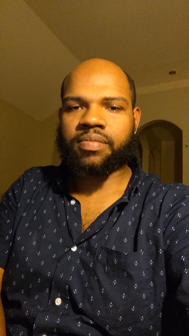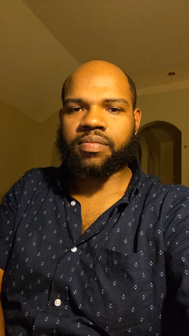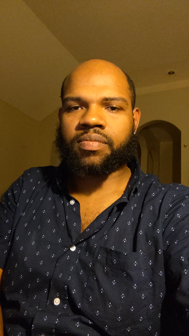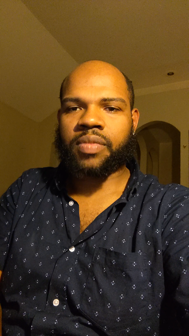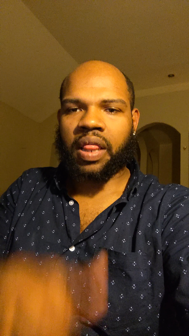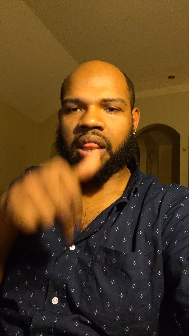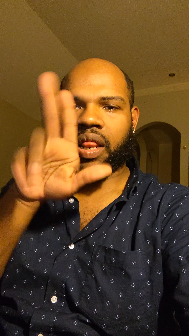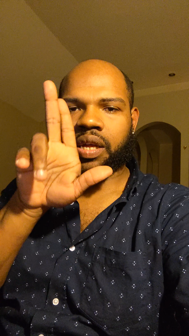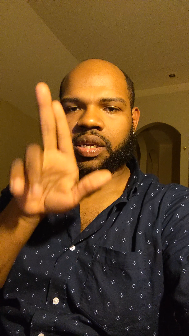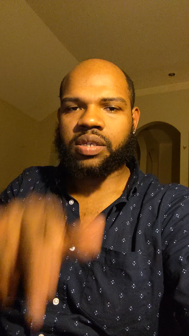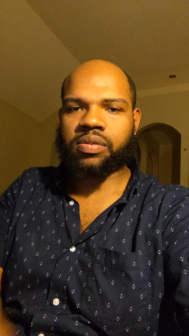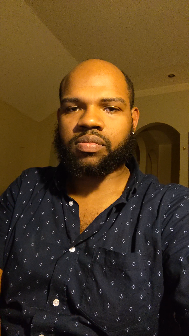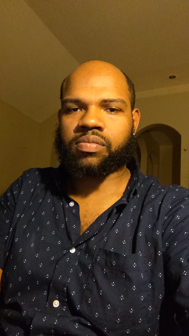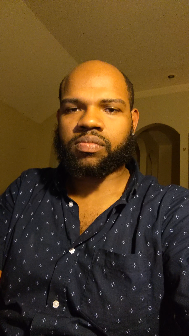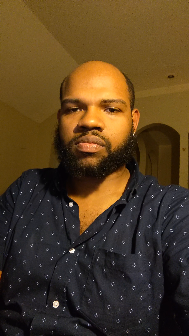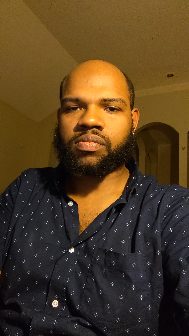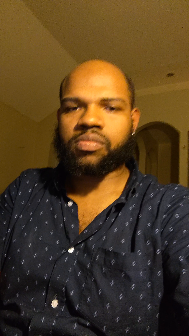lick